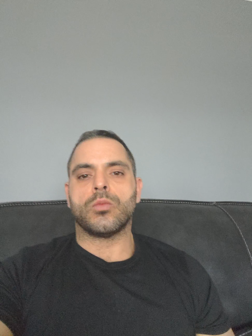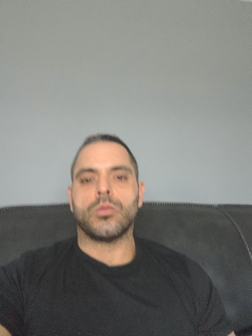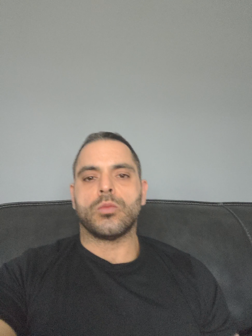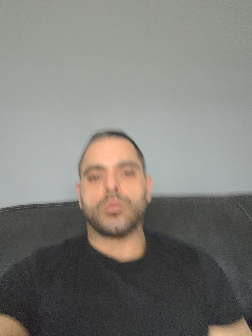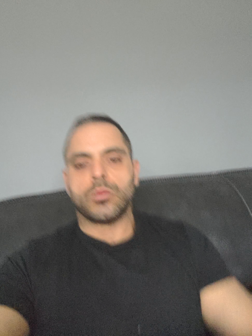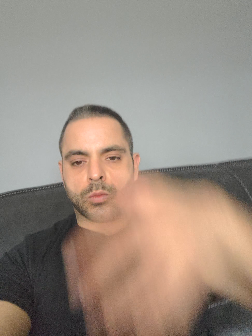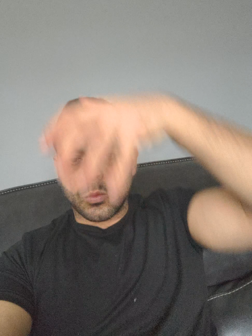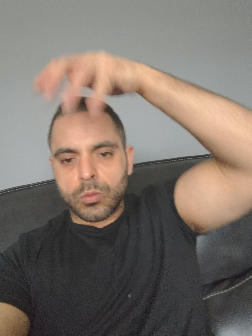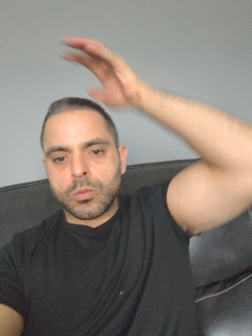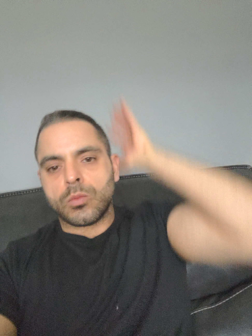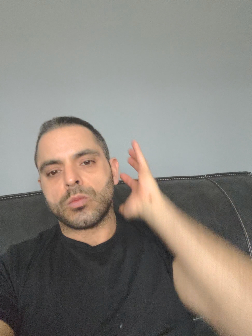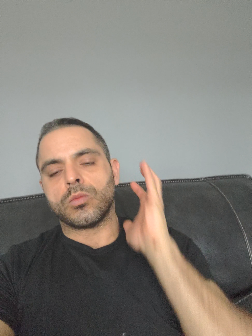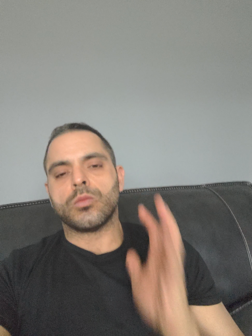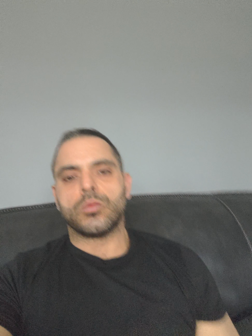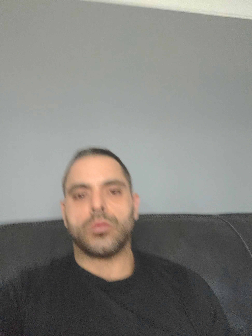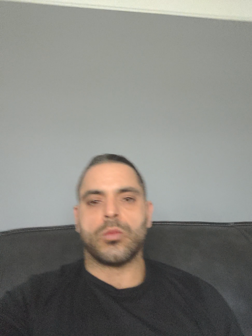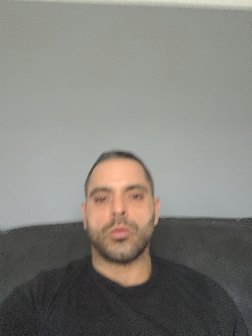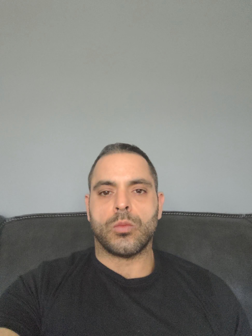lion